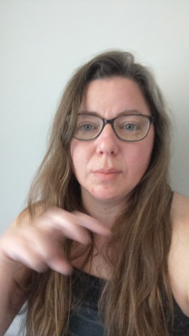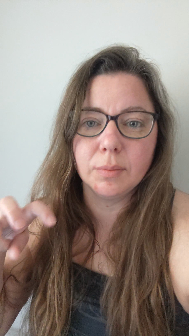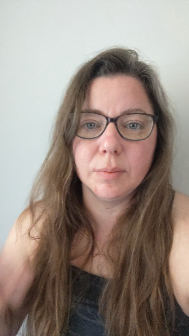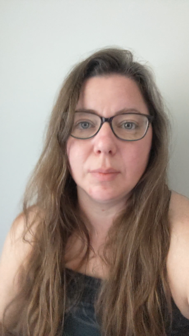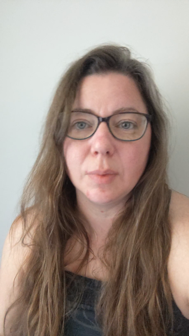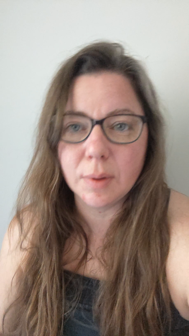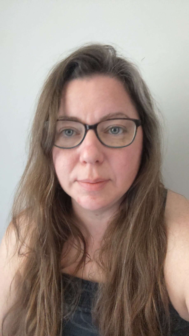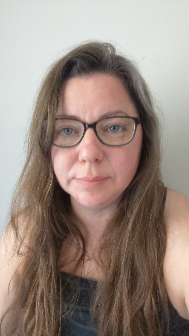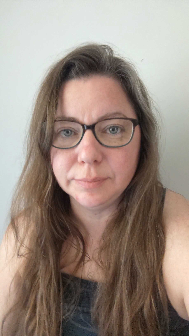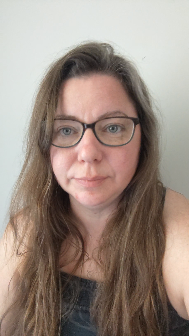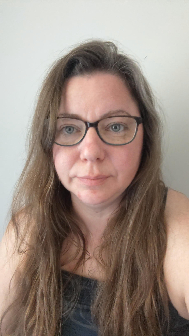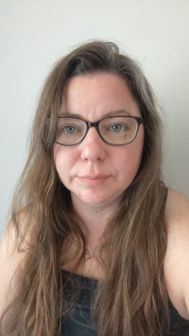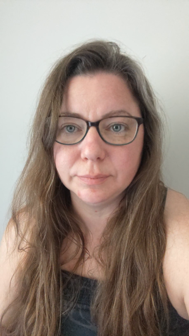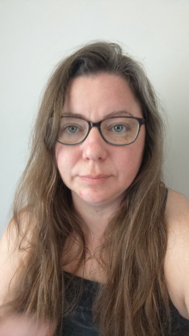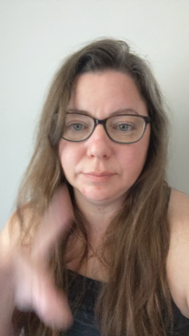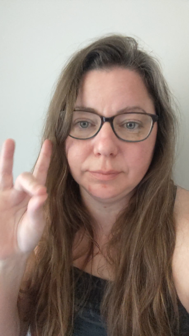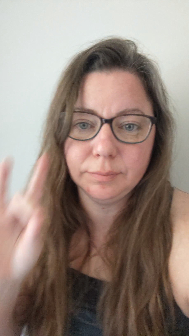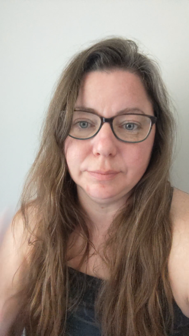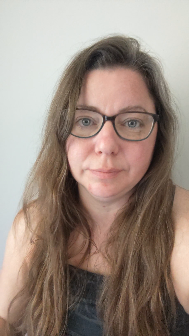pick